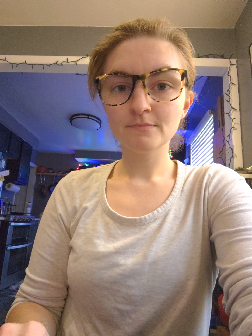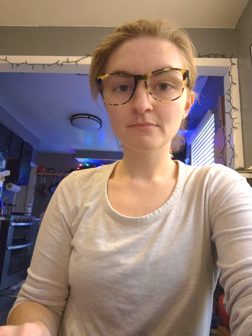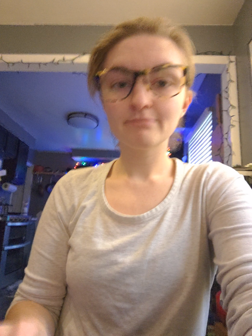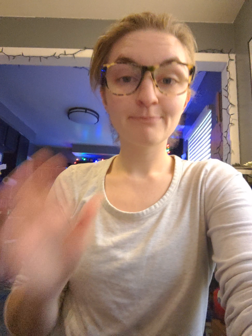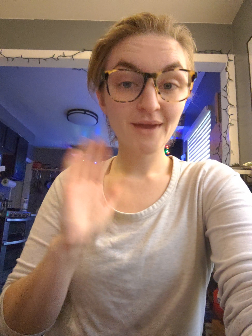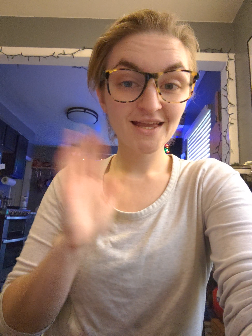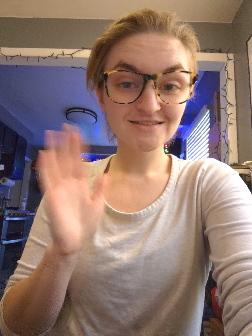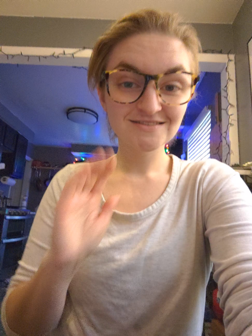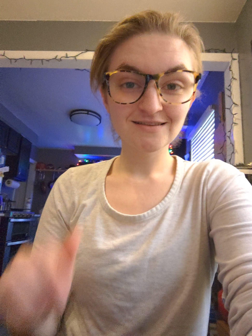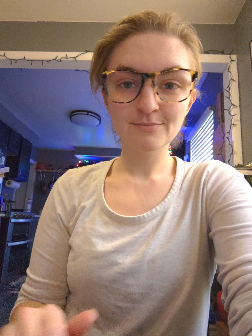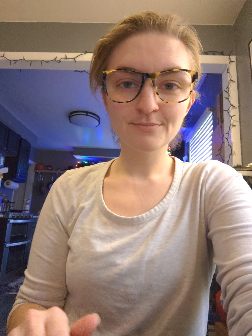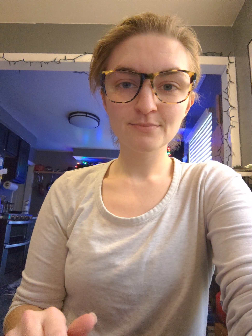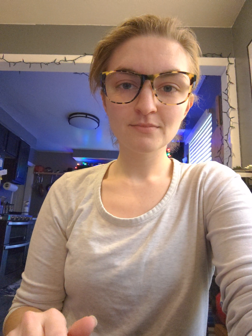bye